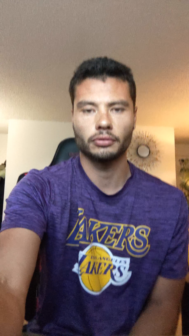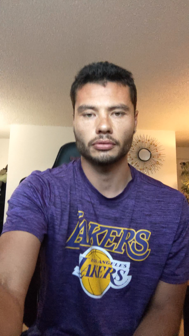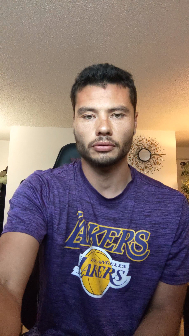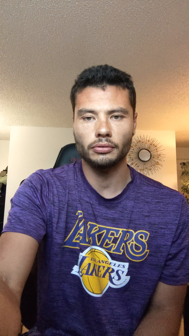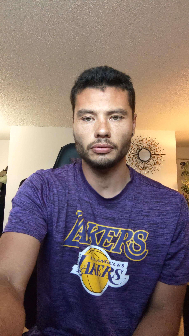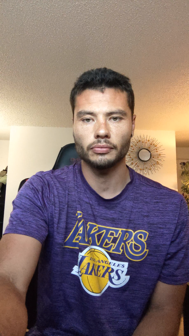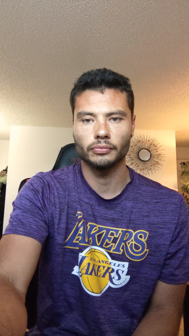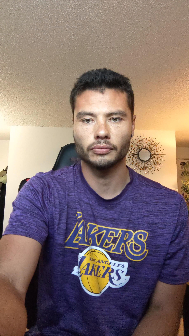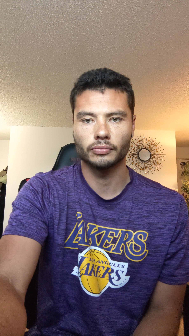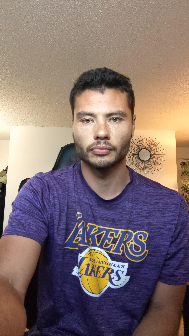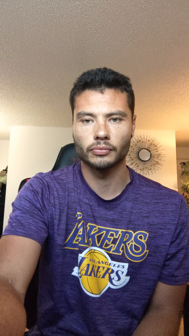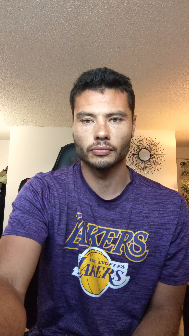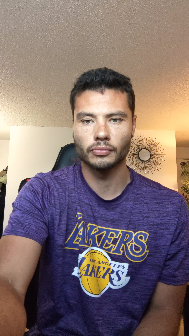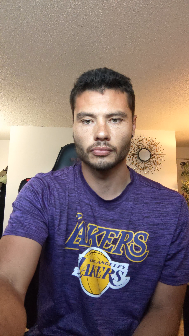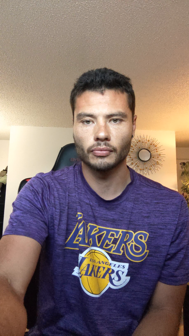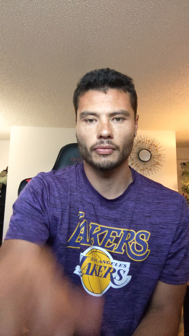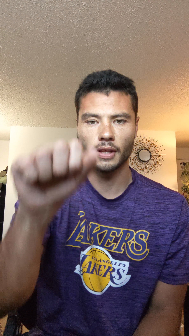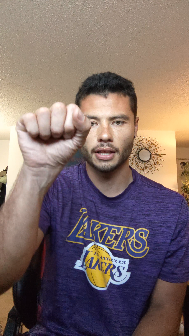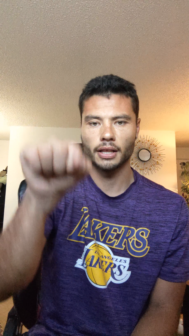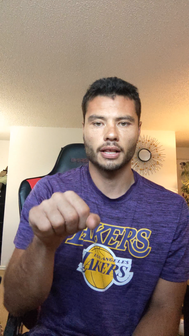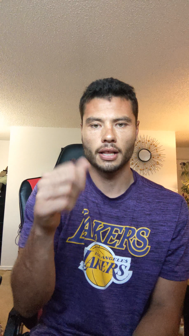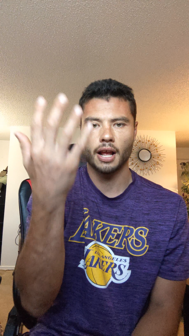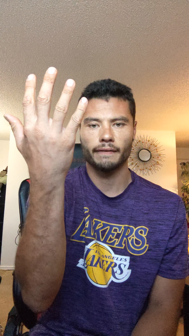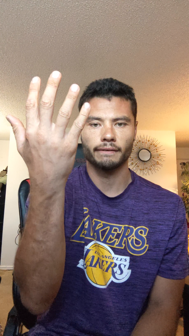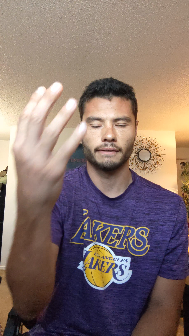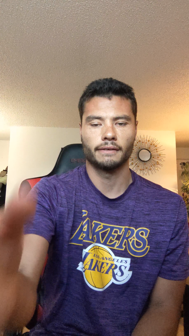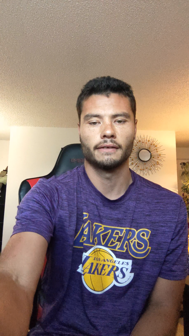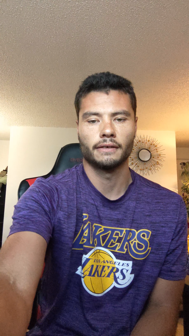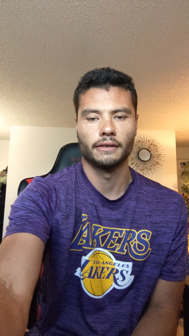gloves